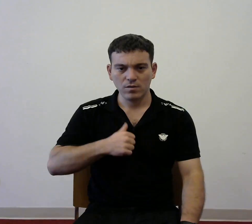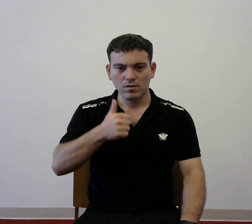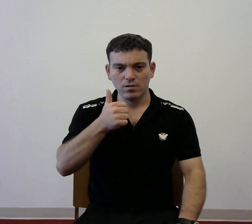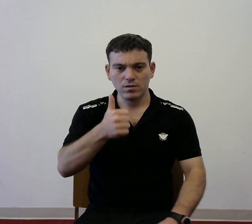yaxşı